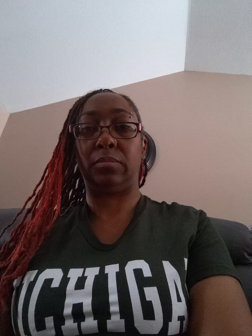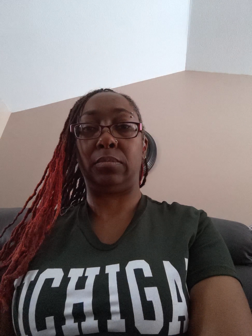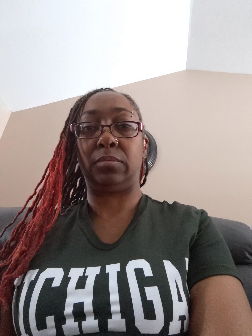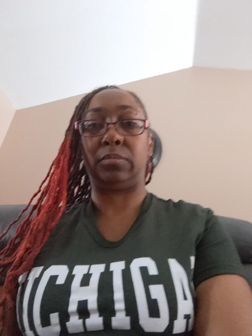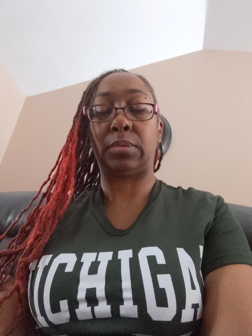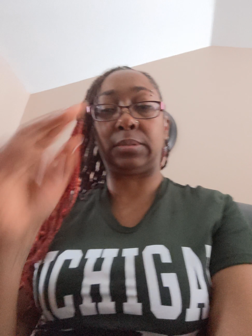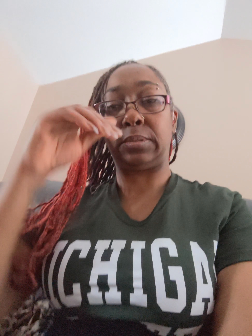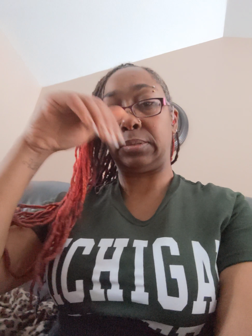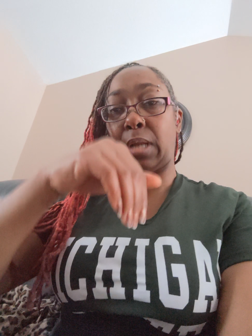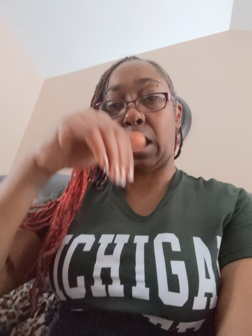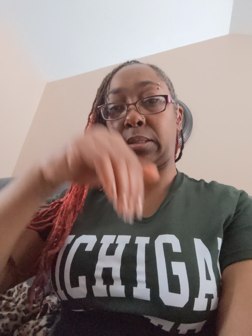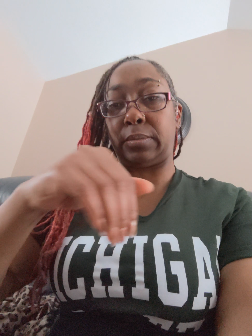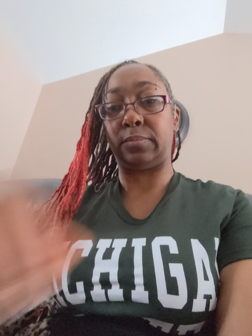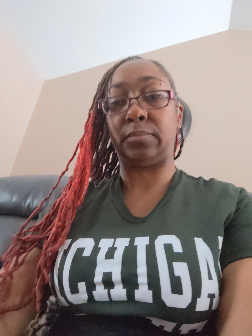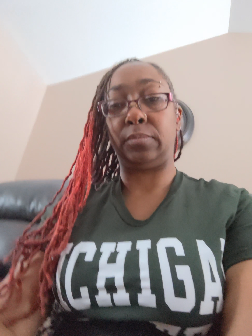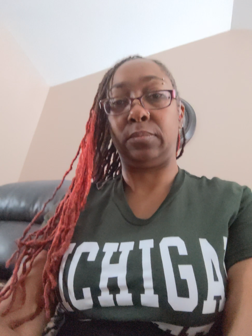night